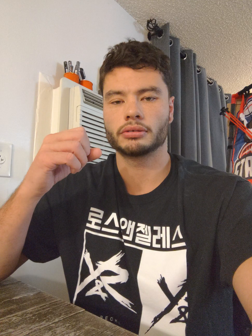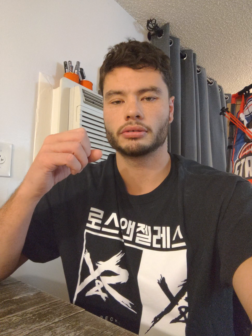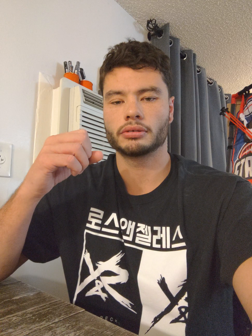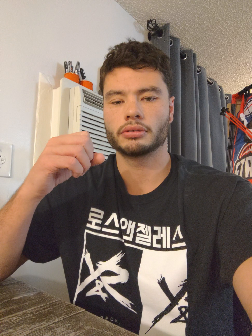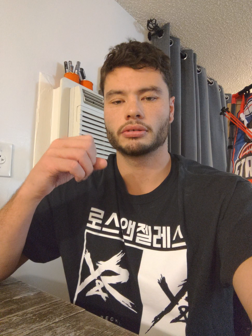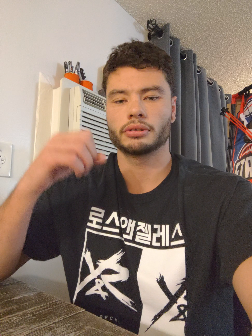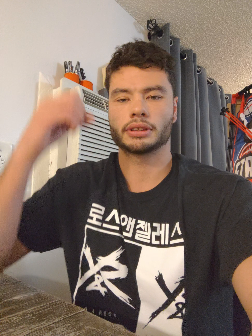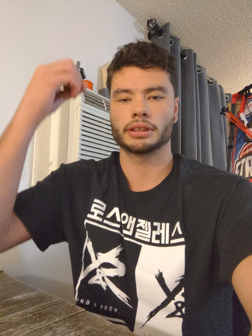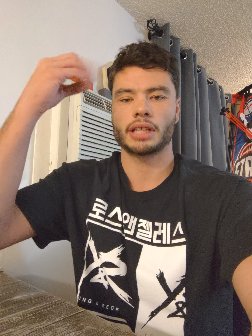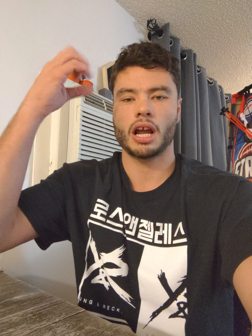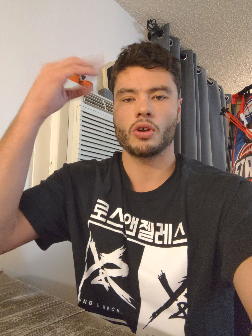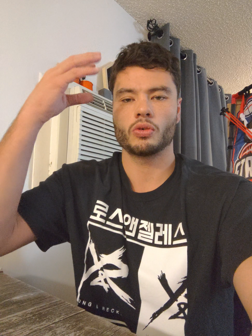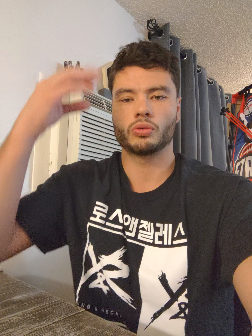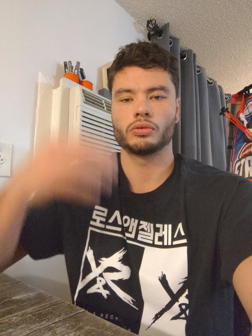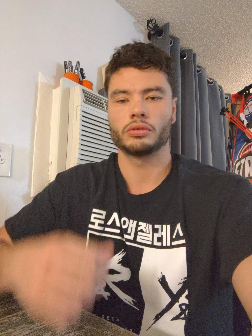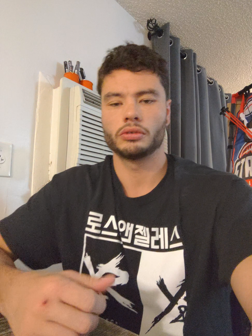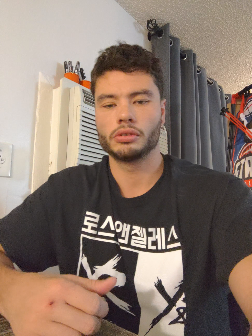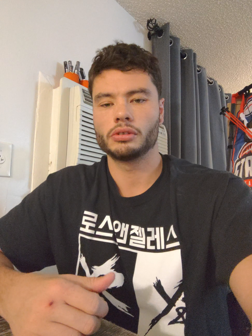shower